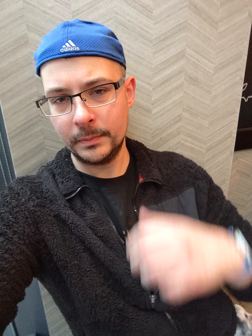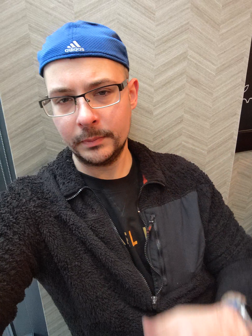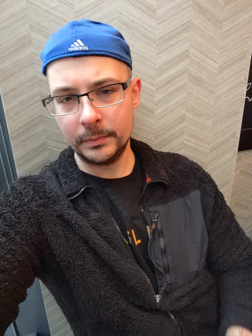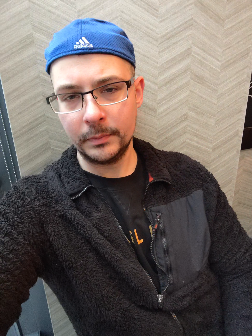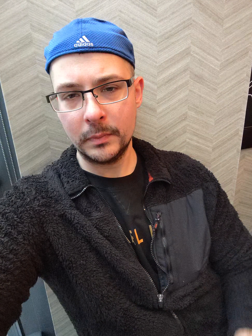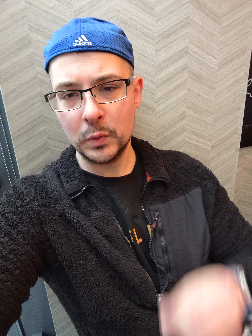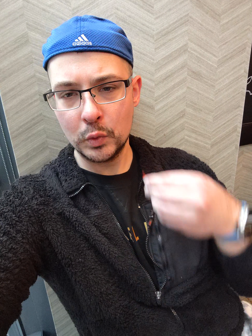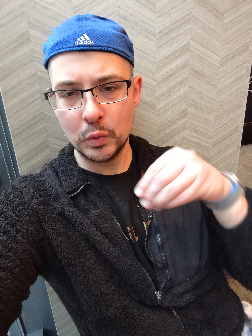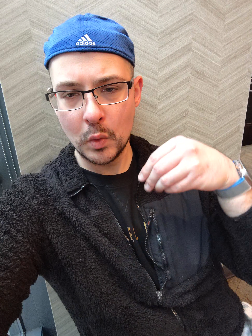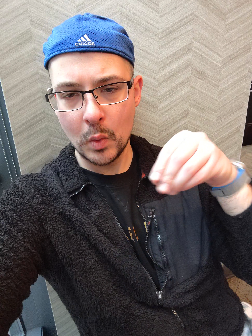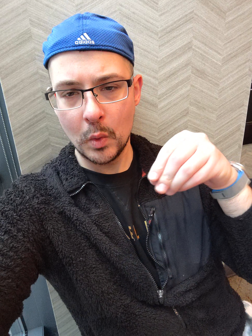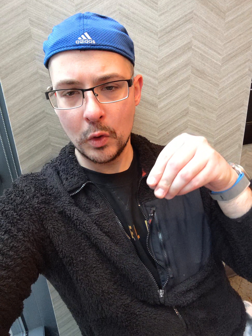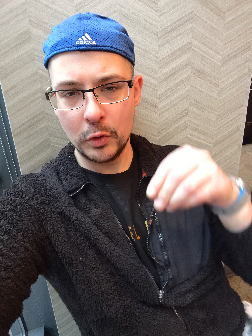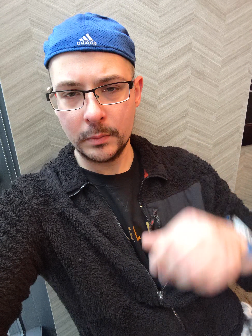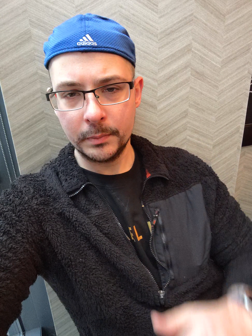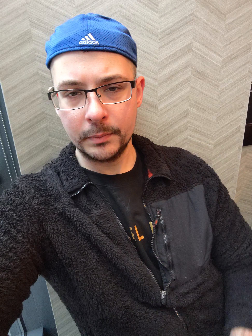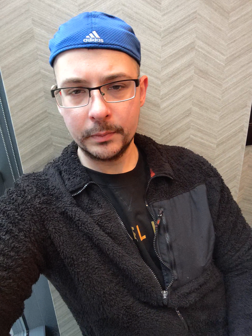store